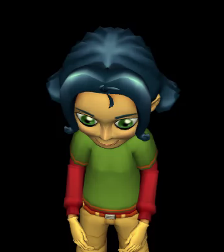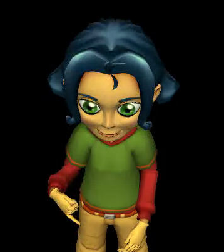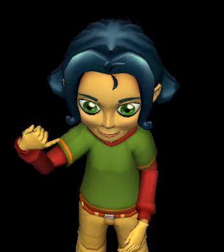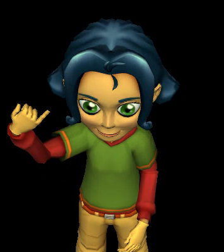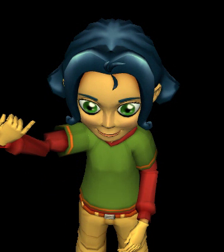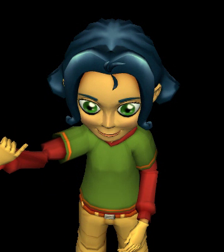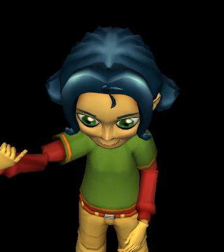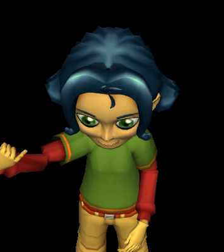فكرة